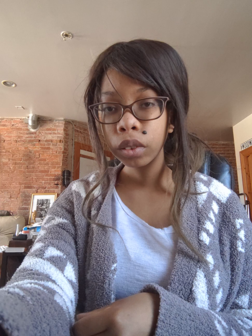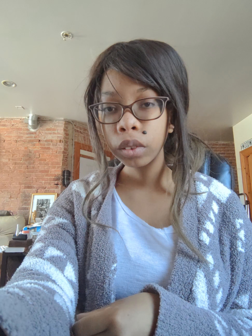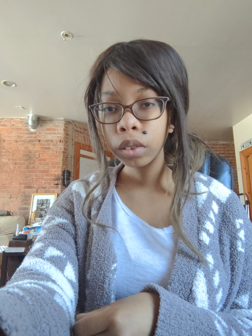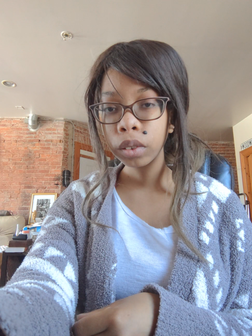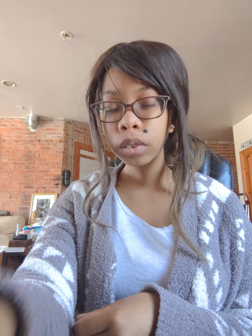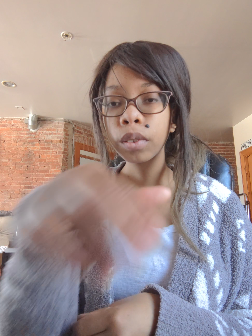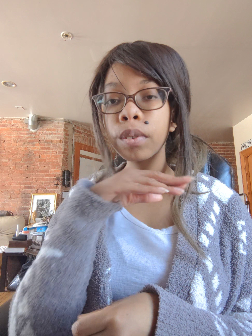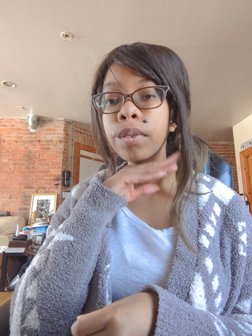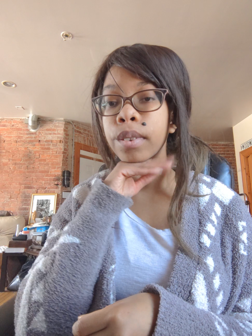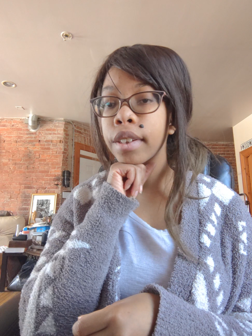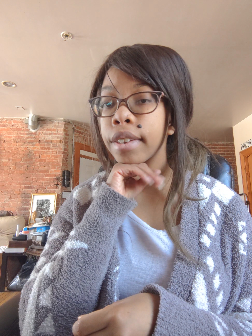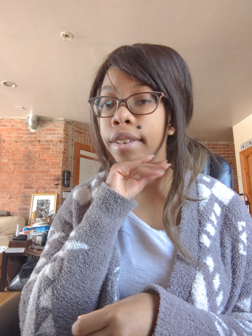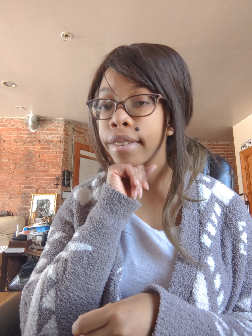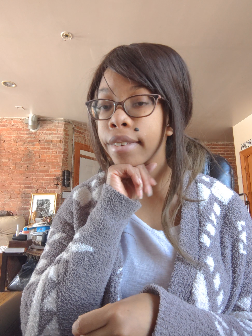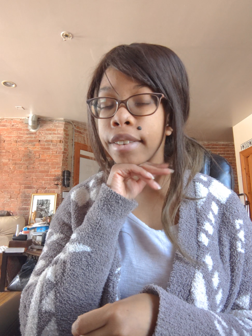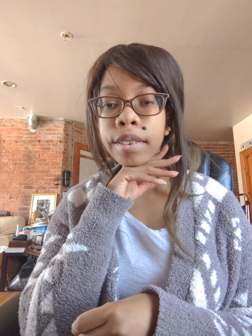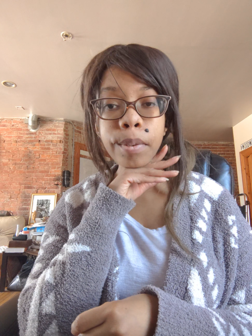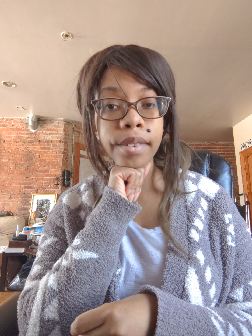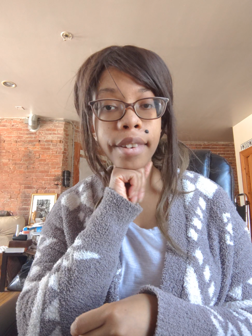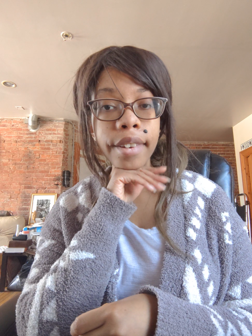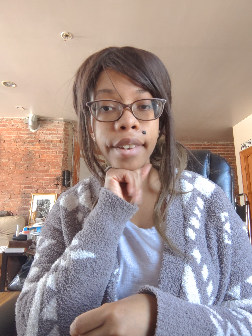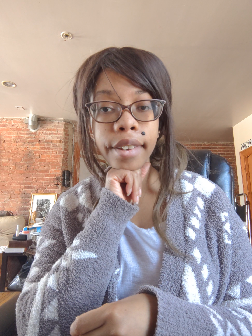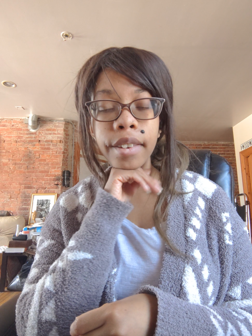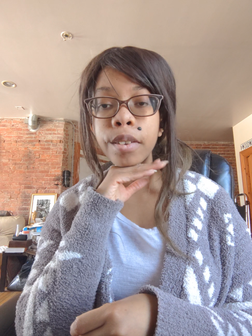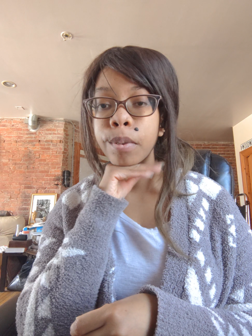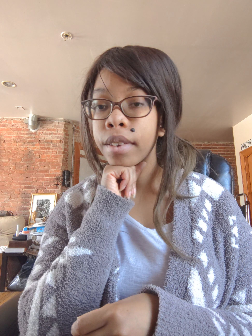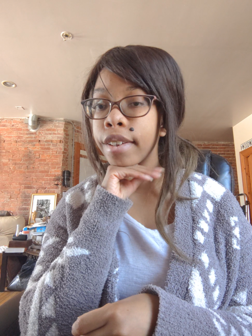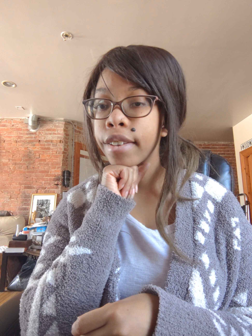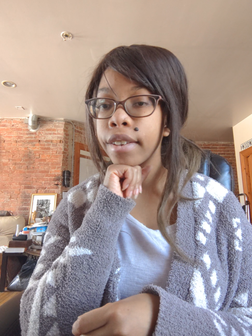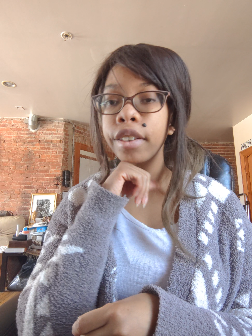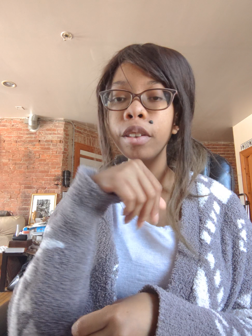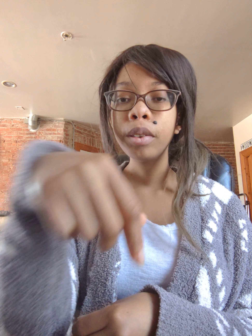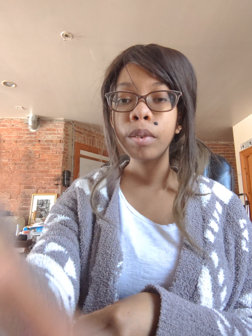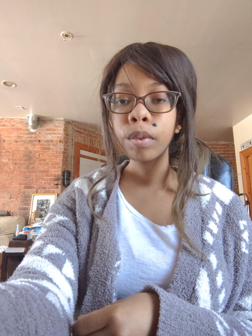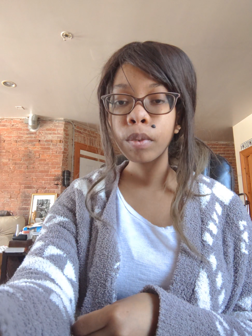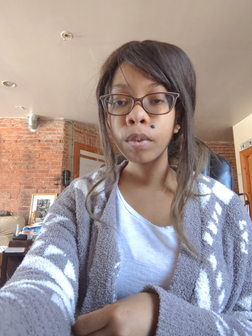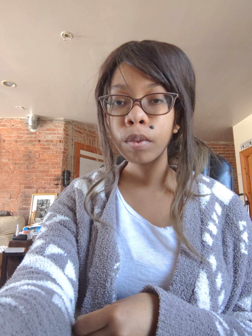pig